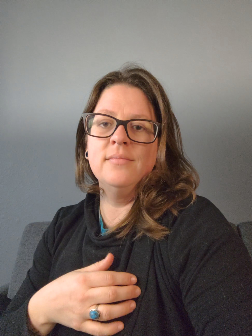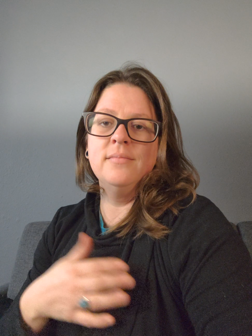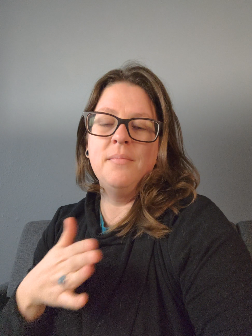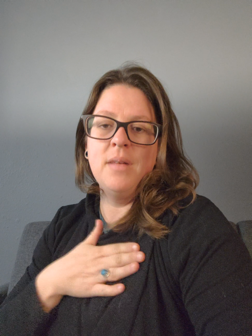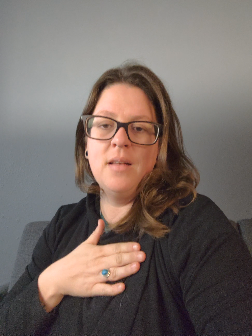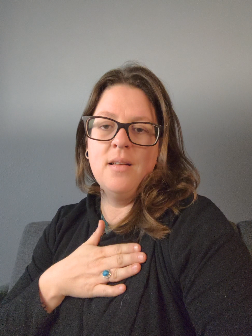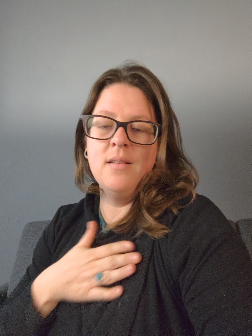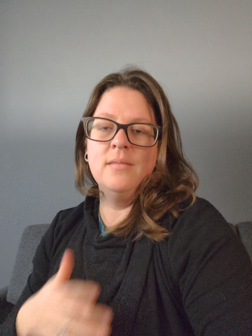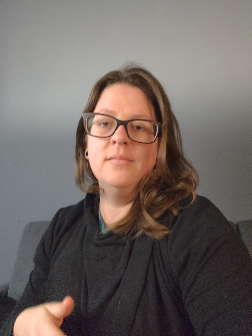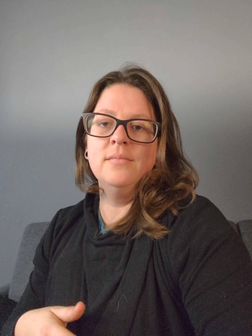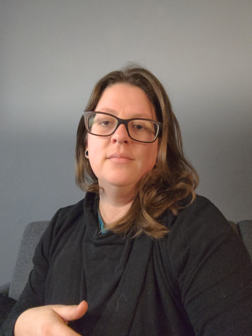my